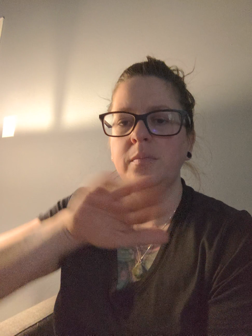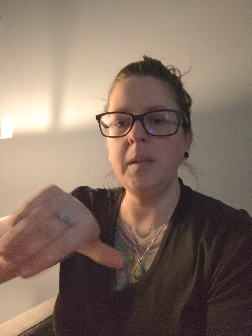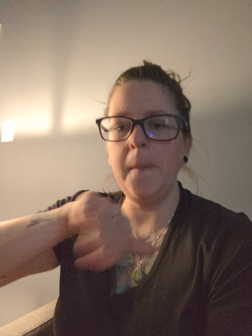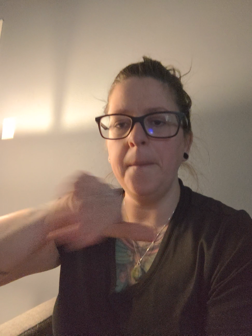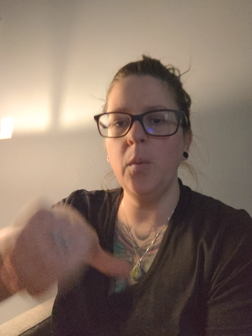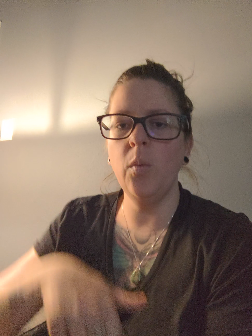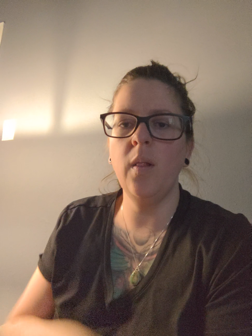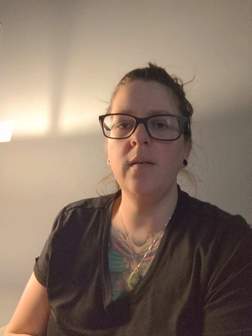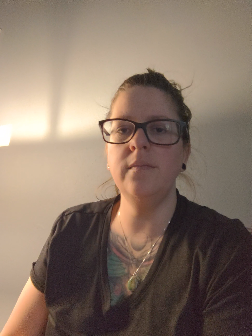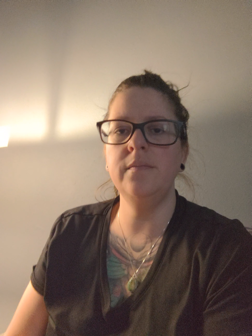pool